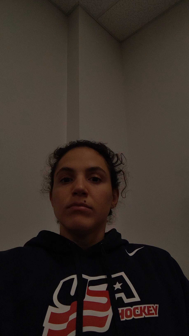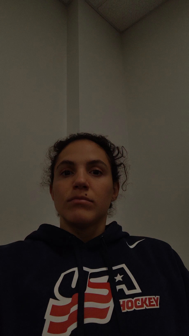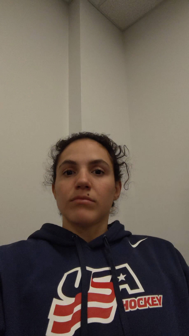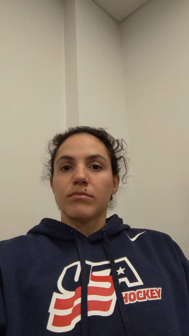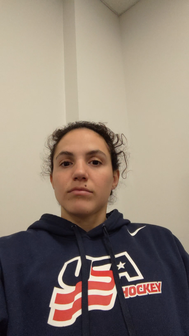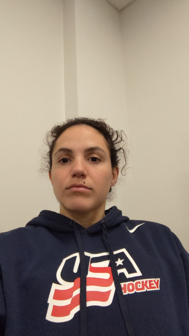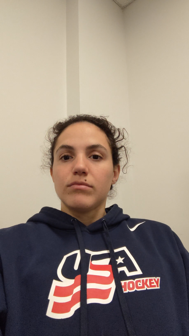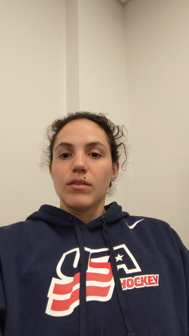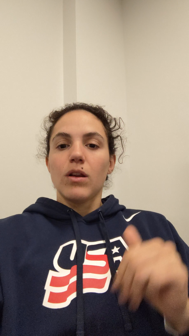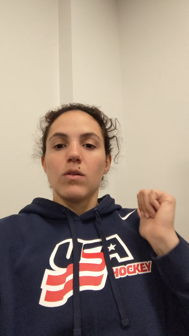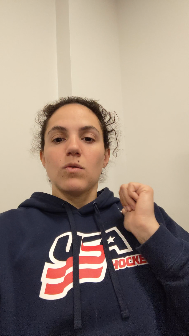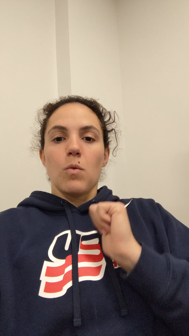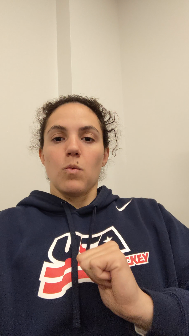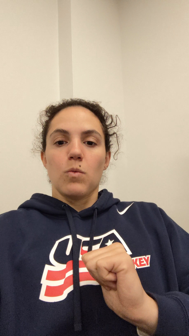coats